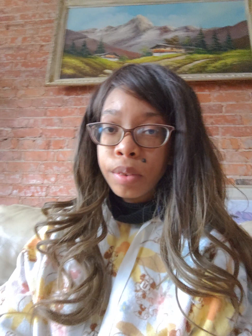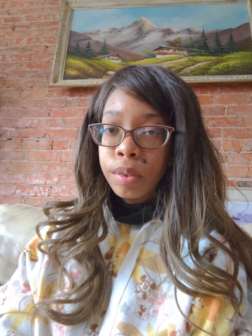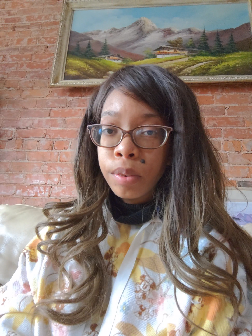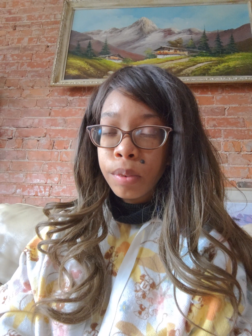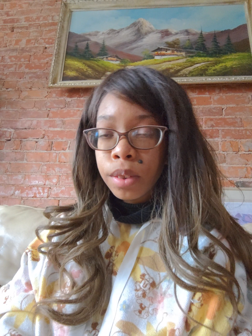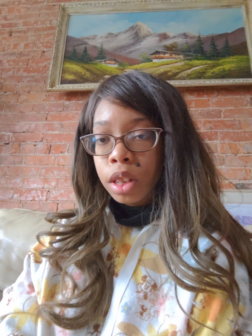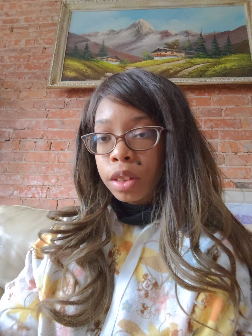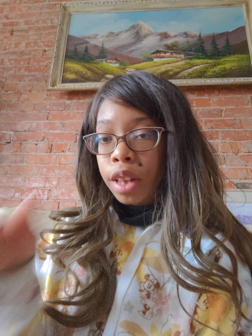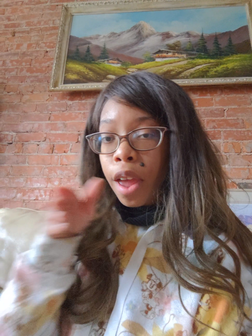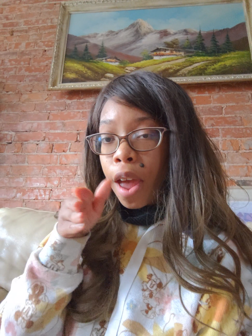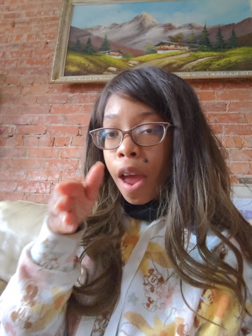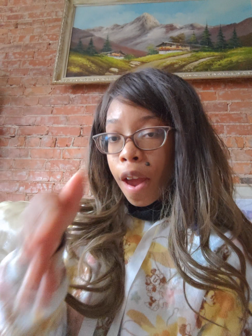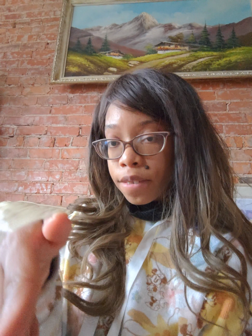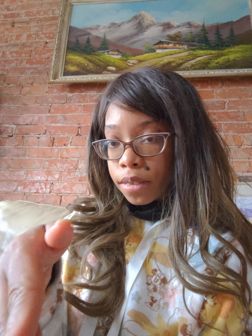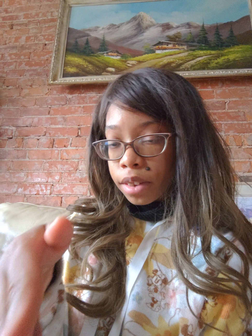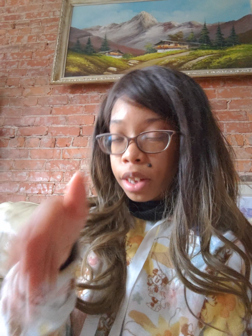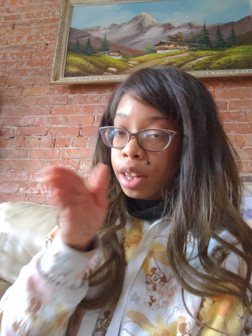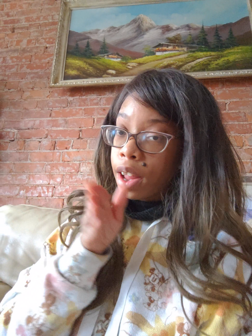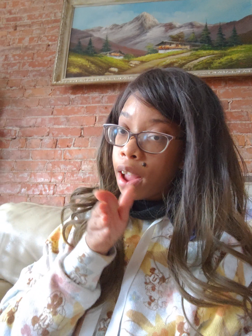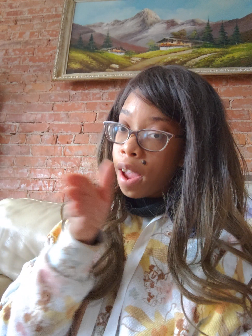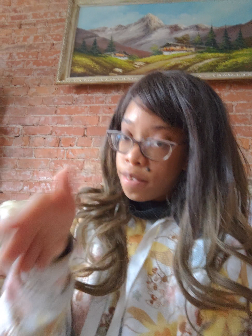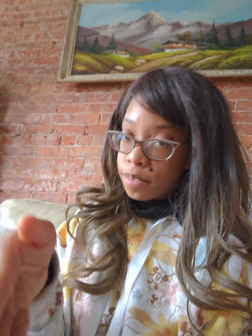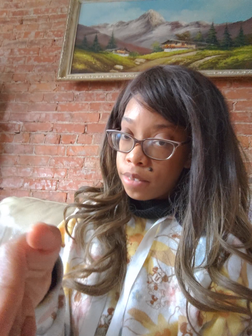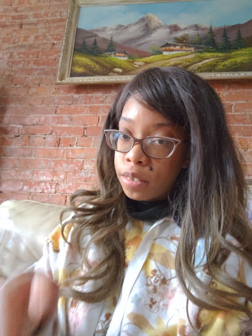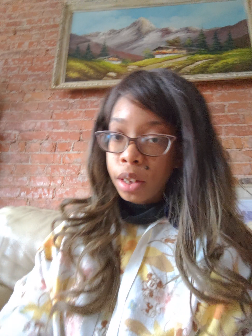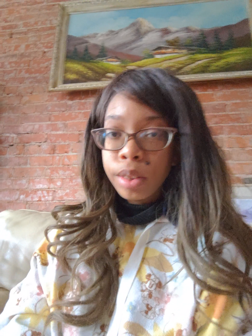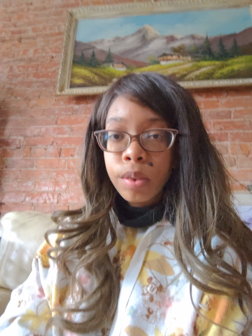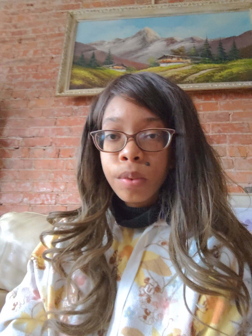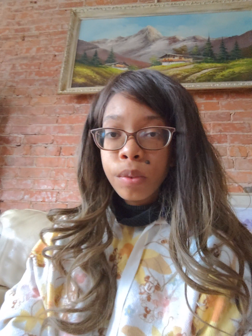after